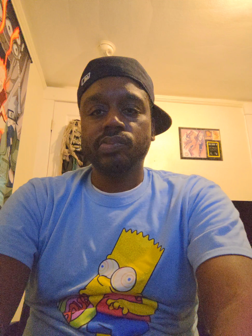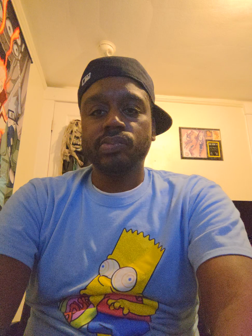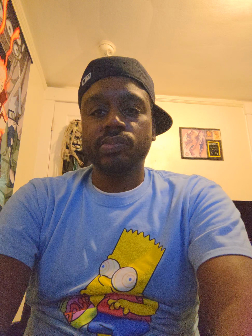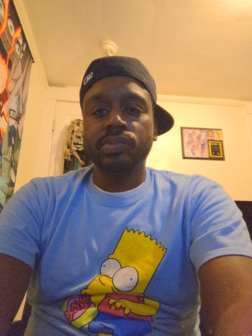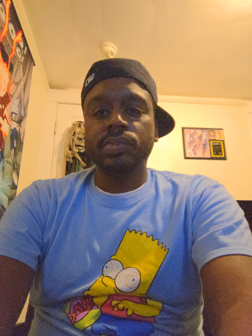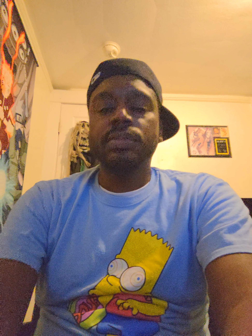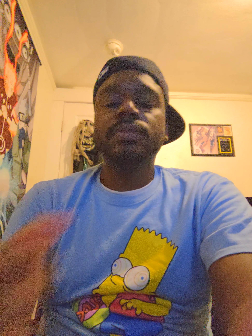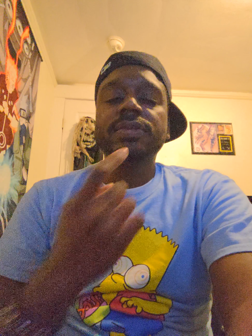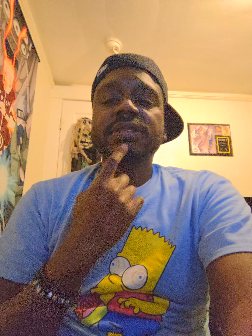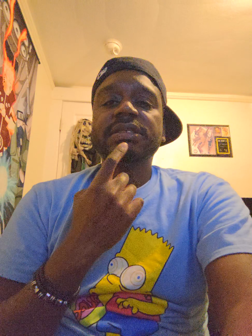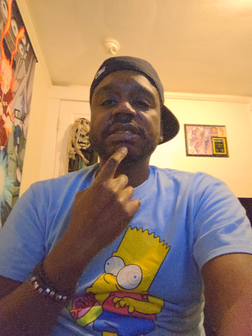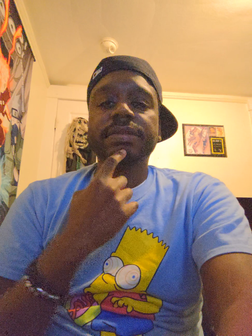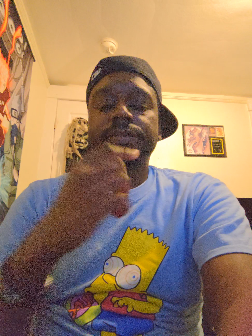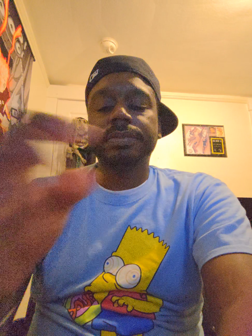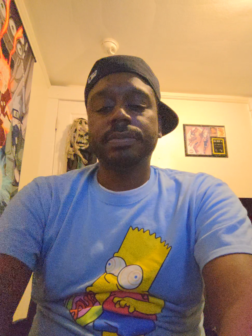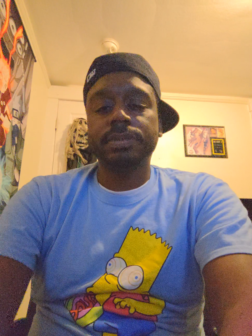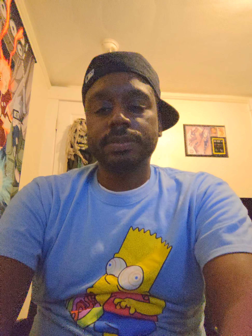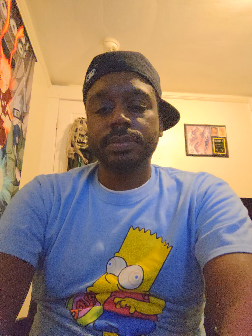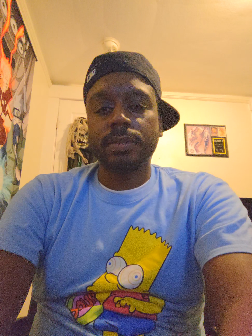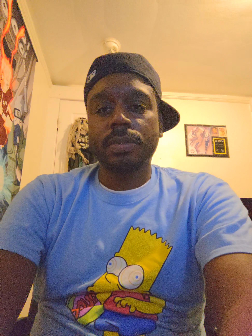chin